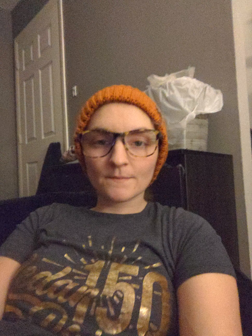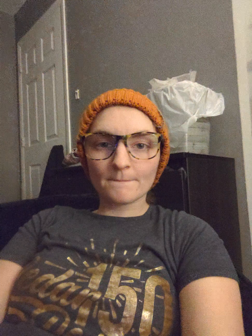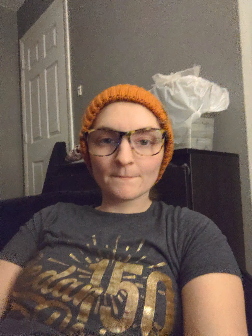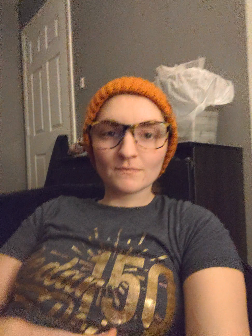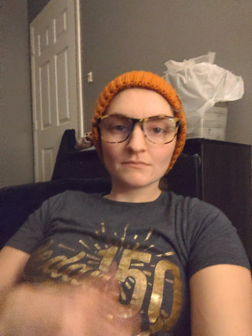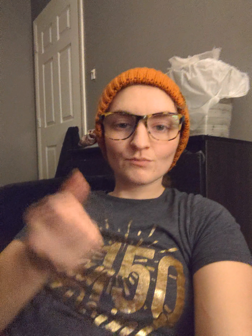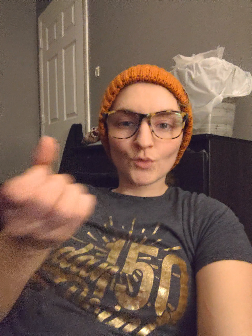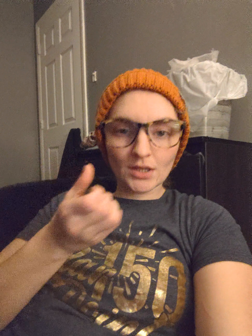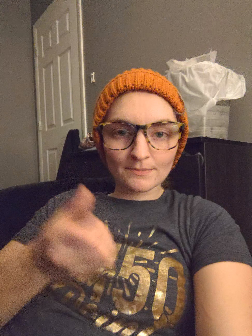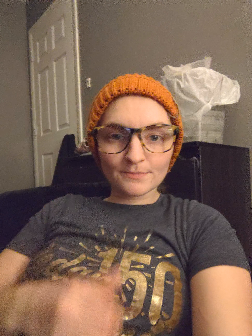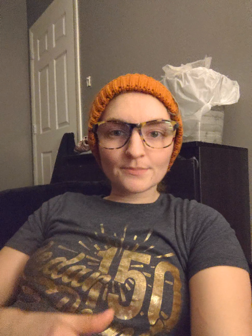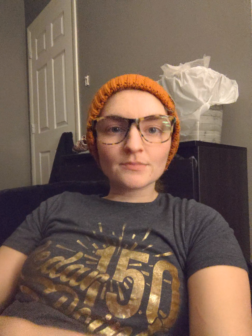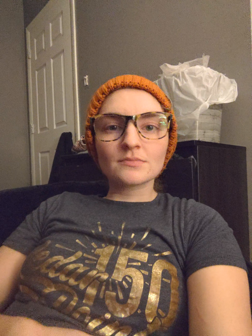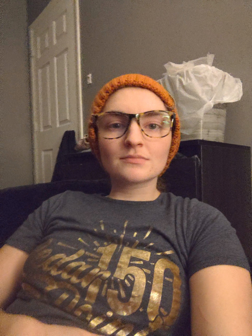drawer